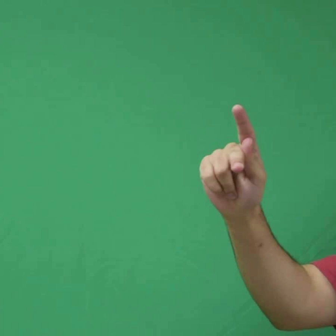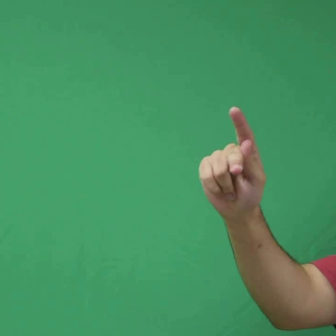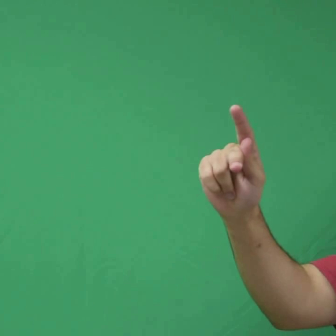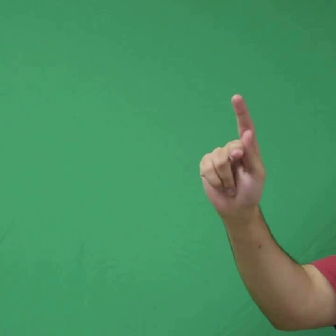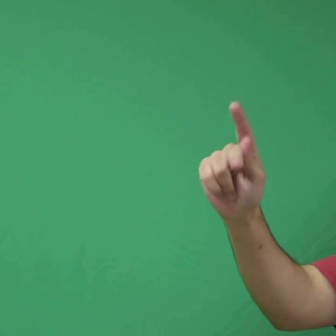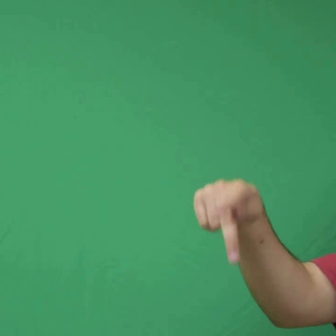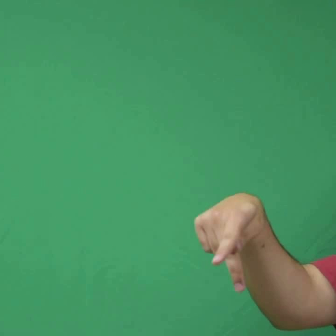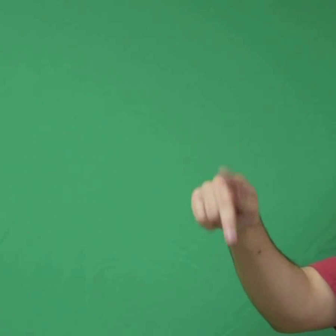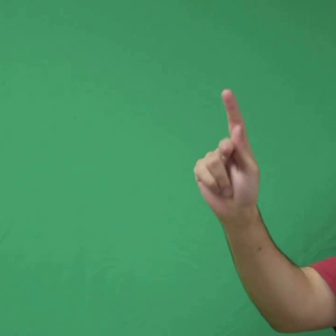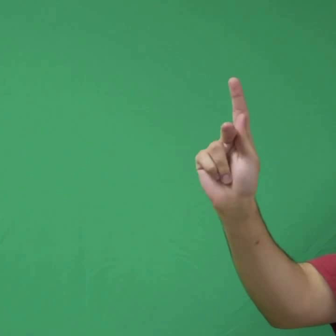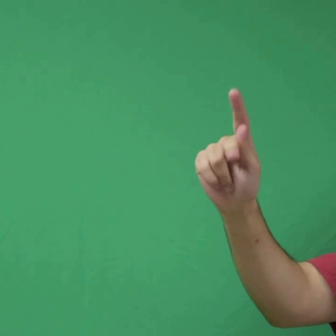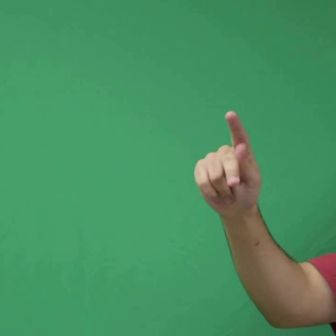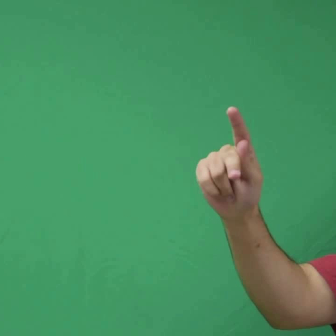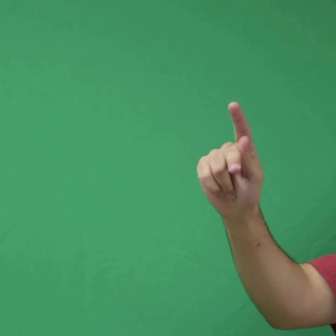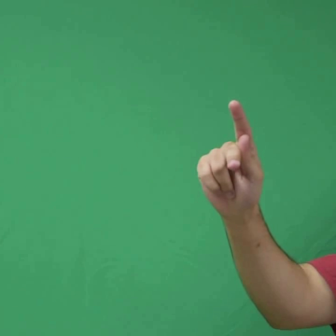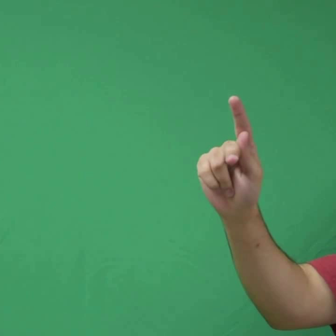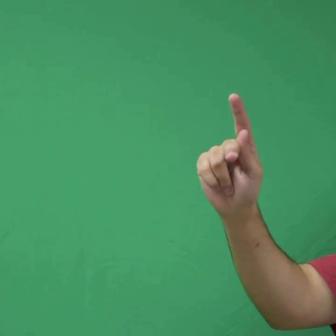K